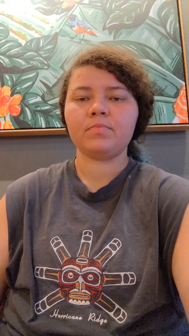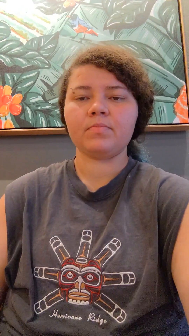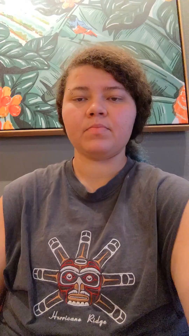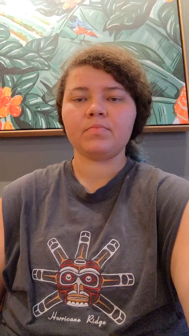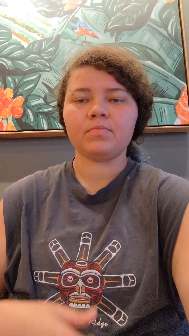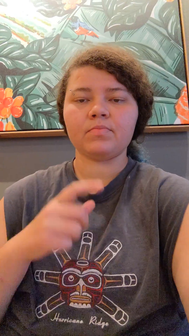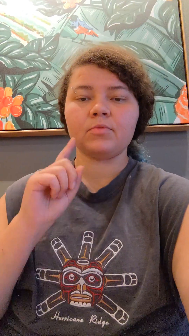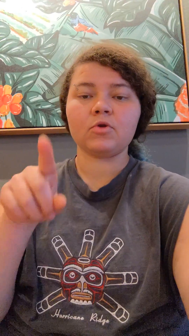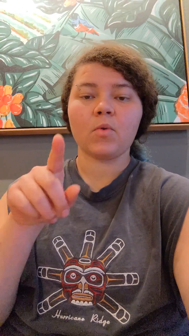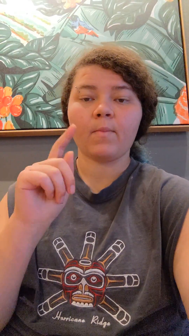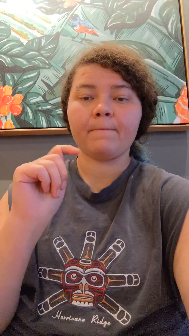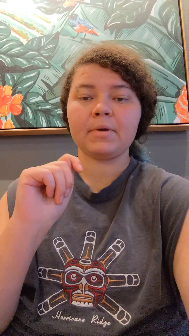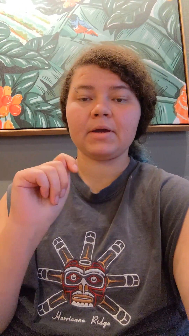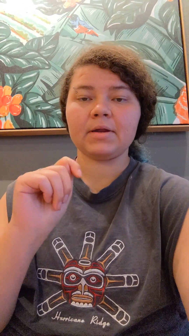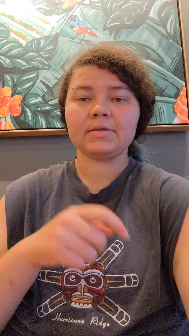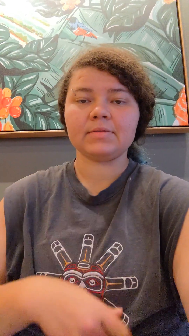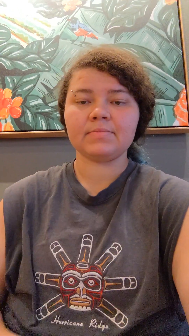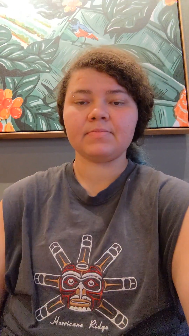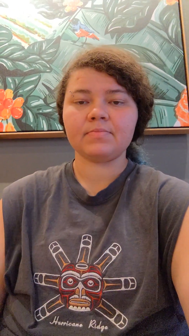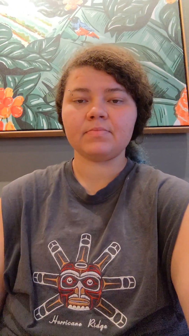go potty